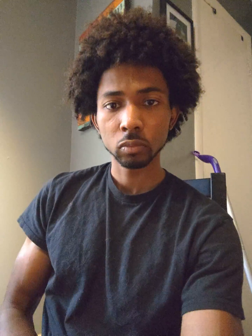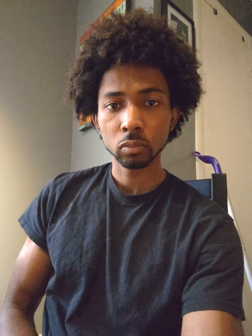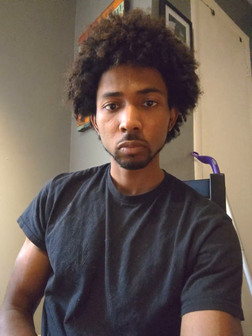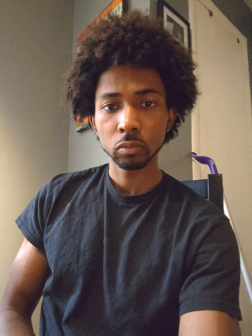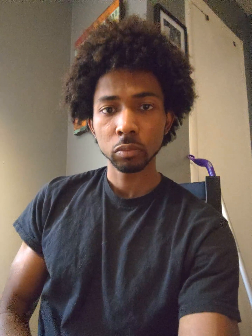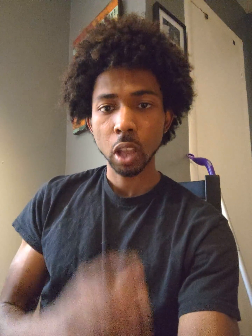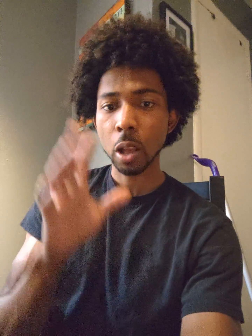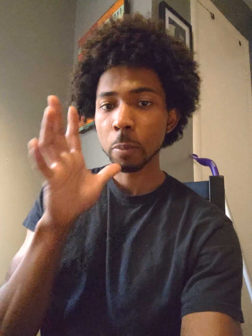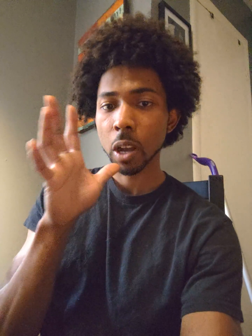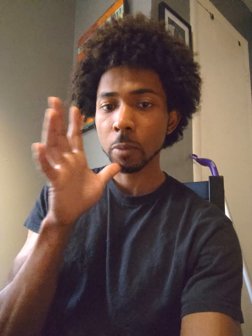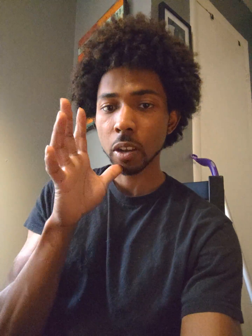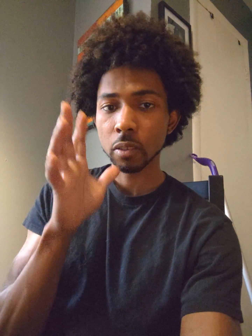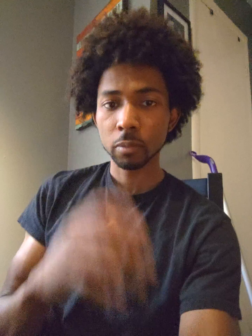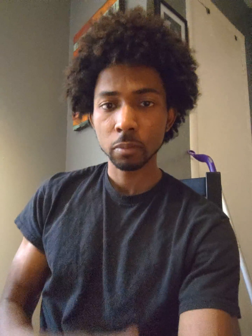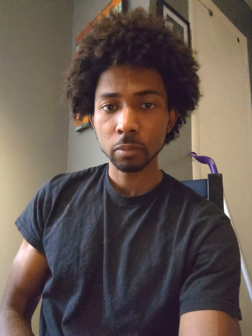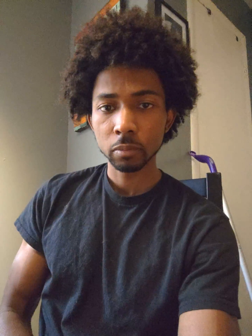mommy